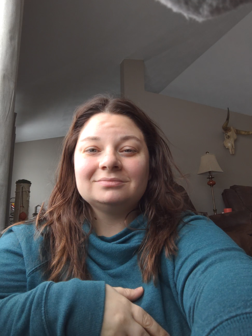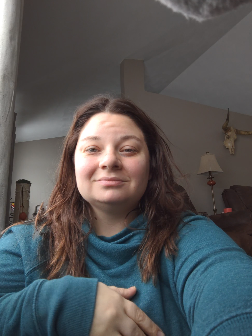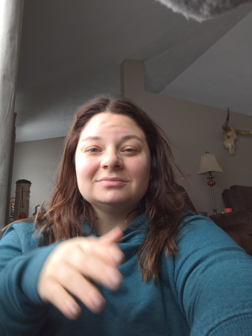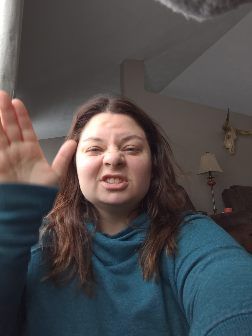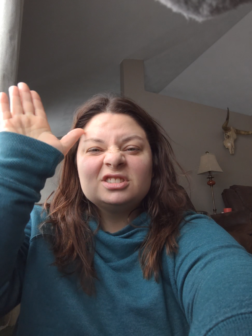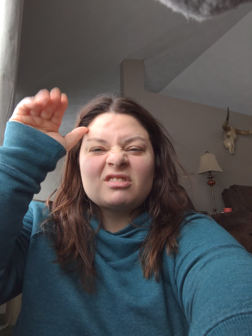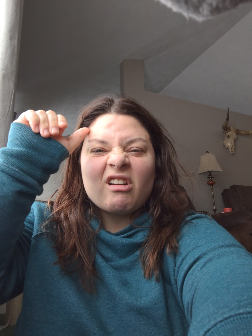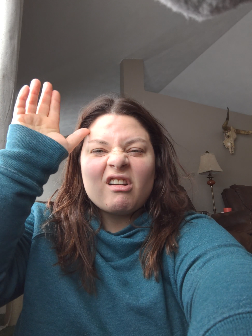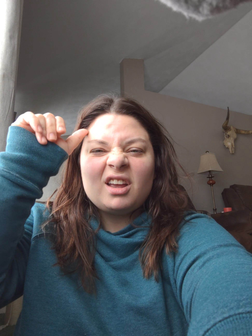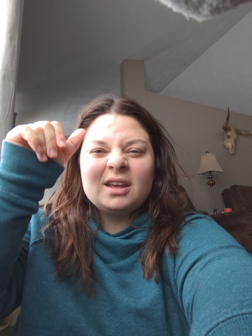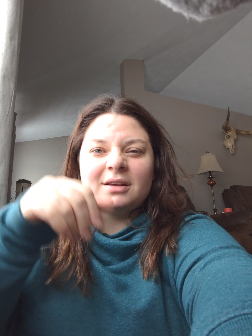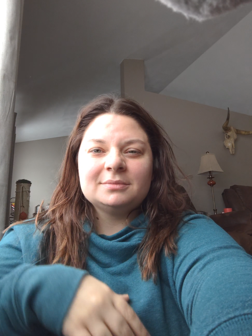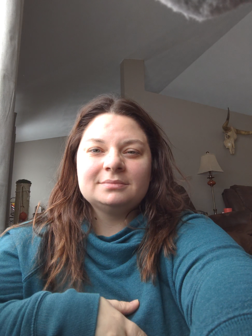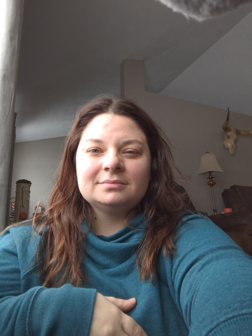donkey